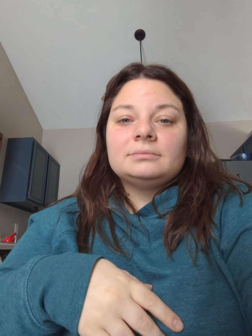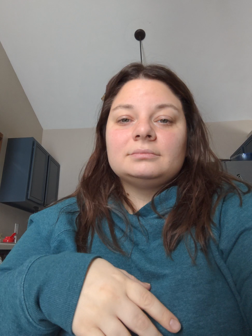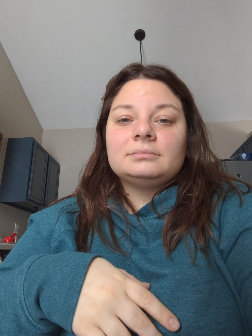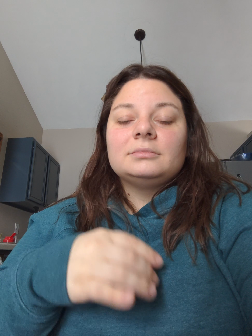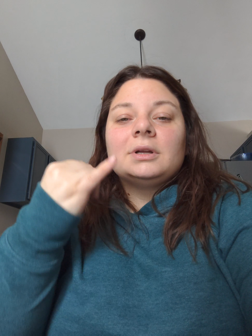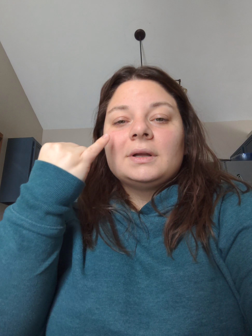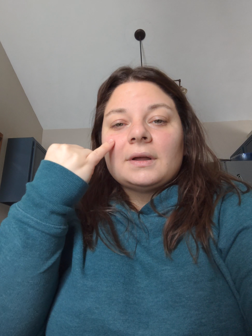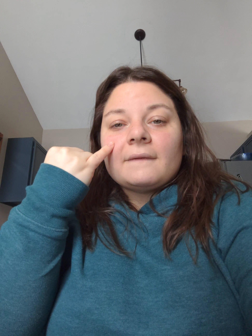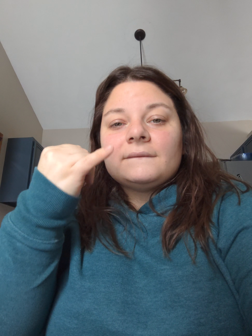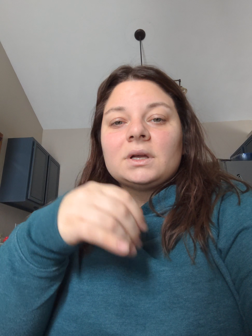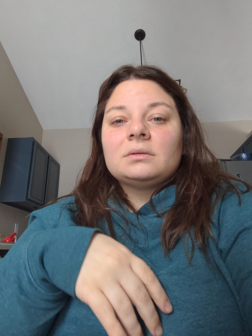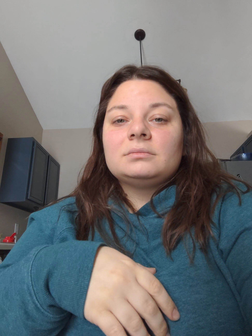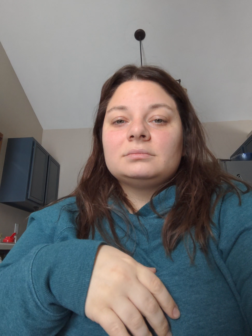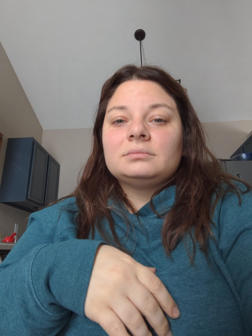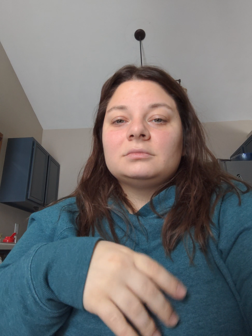if